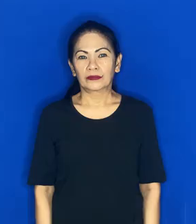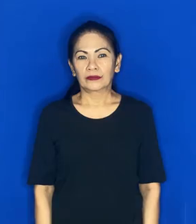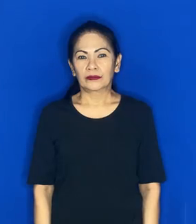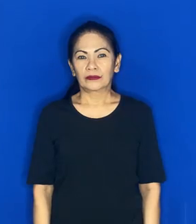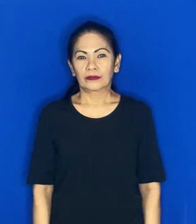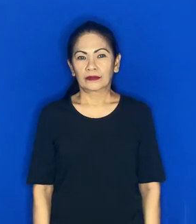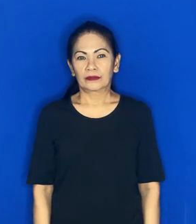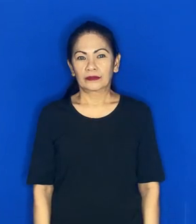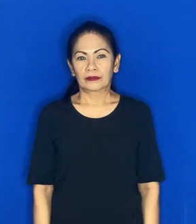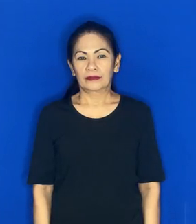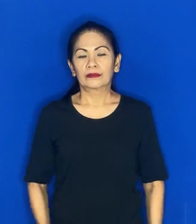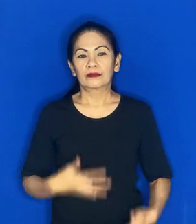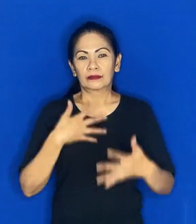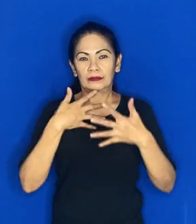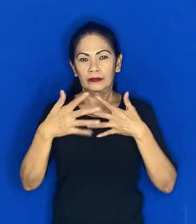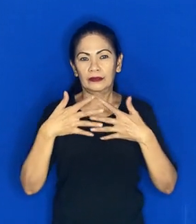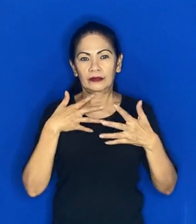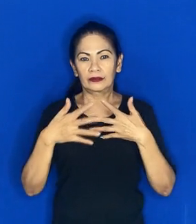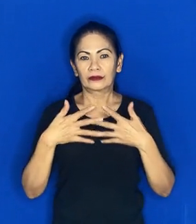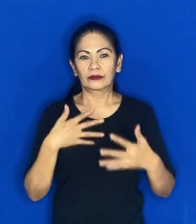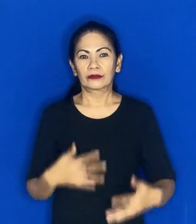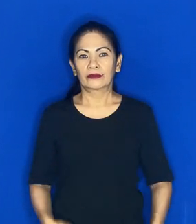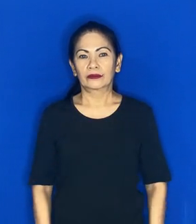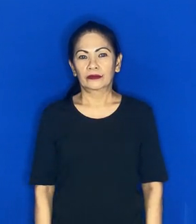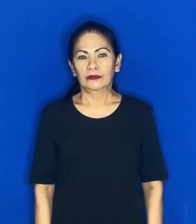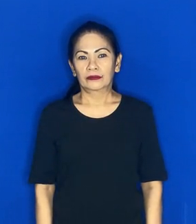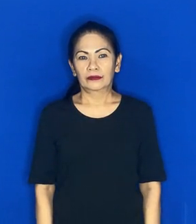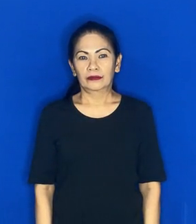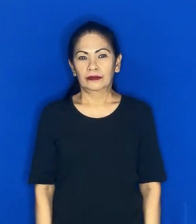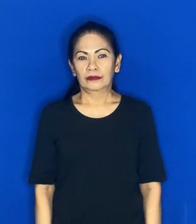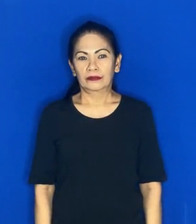brown